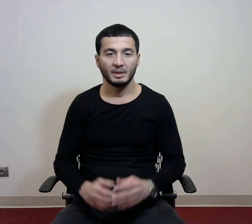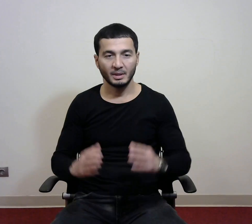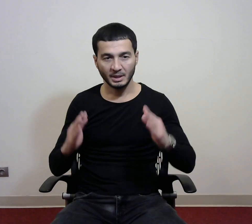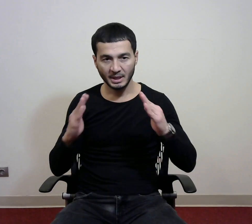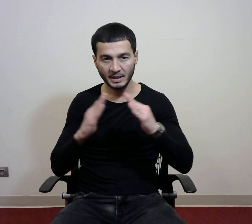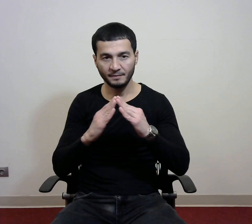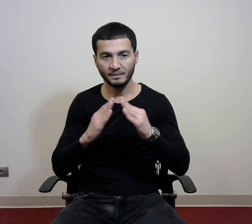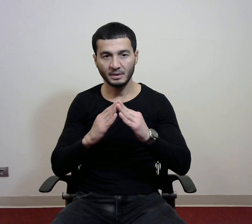ev